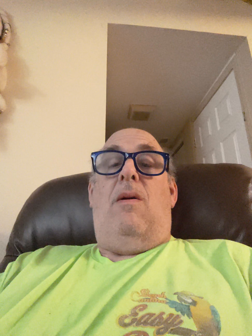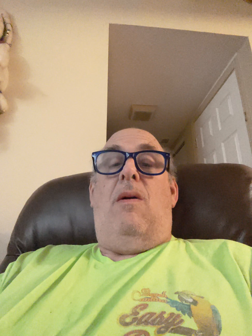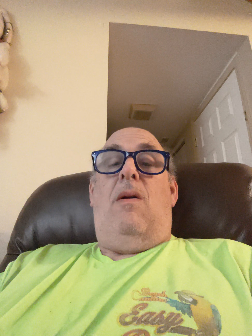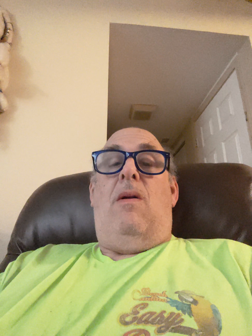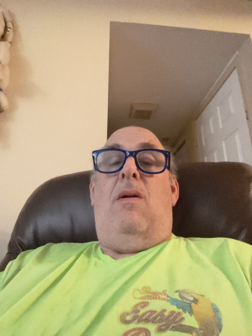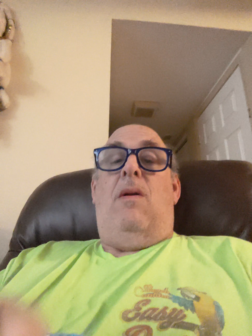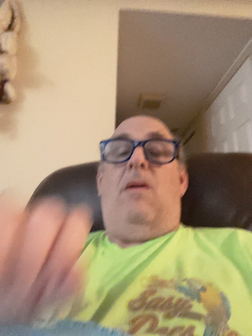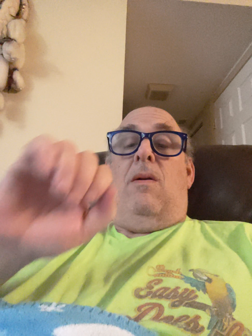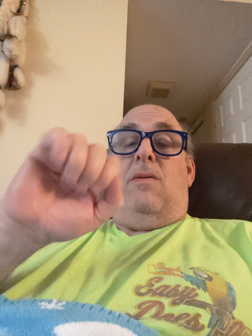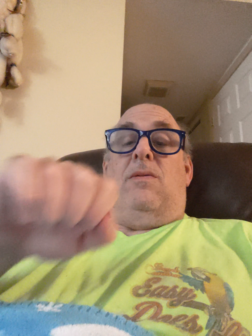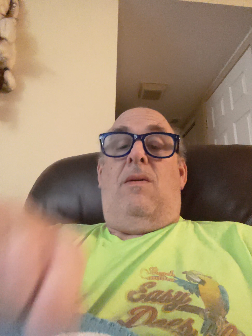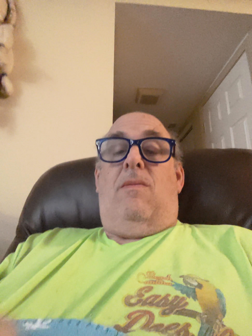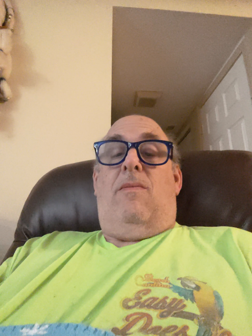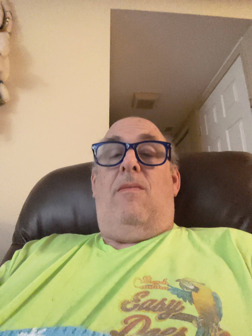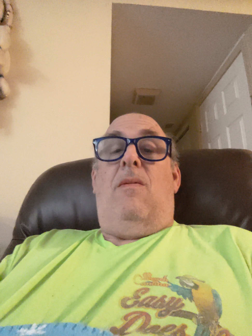yes